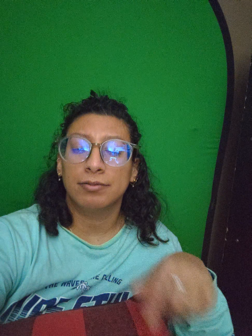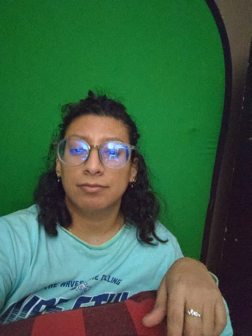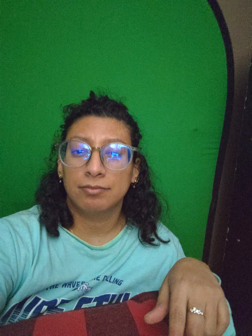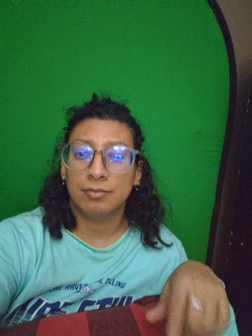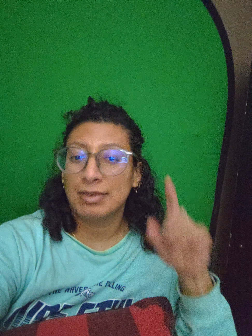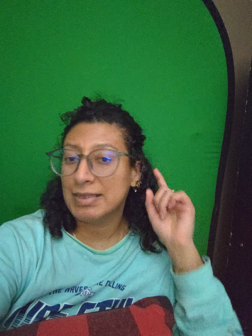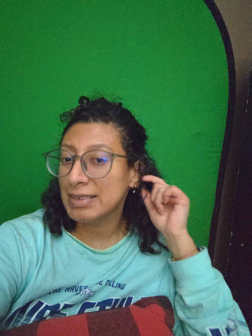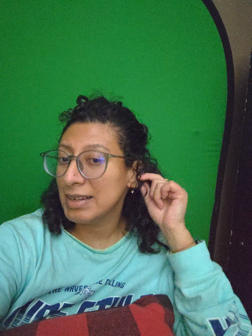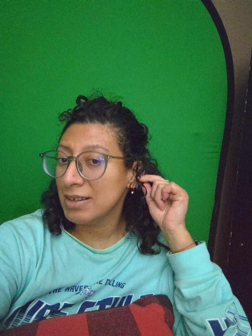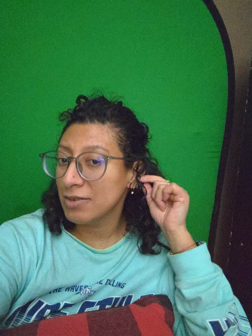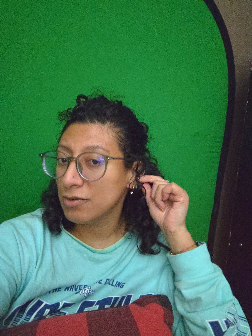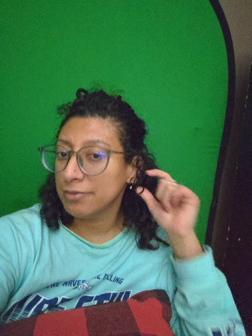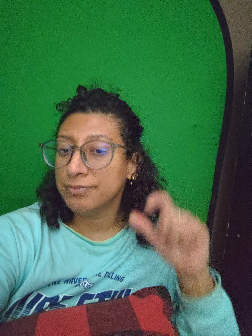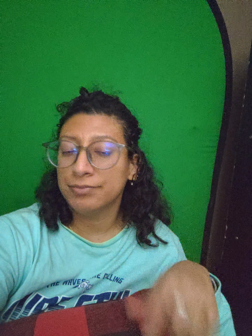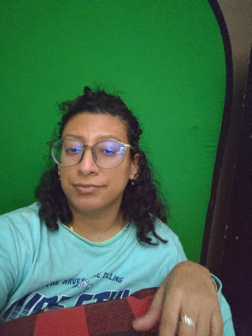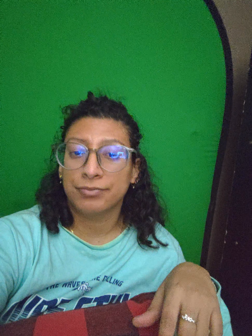ear